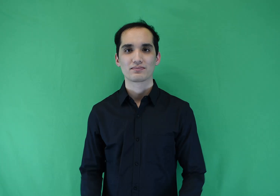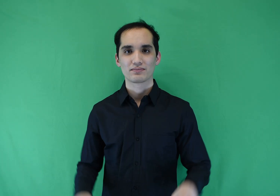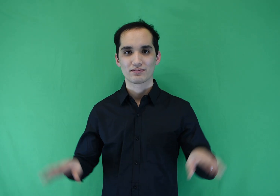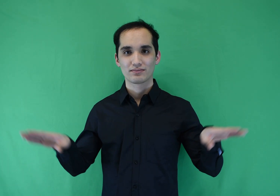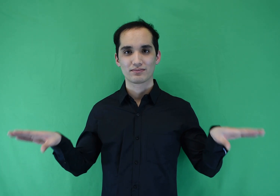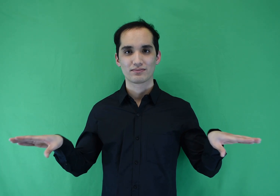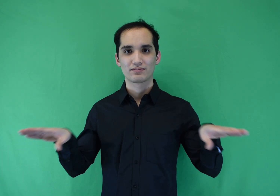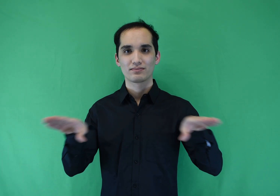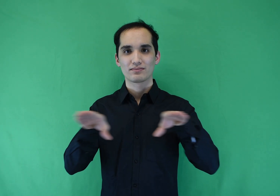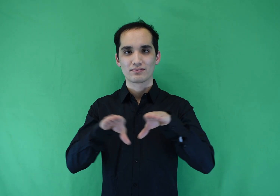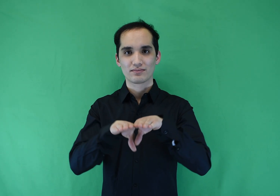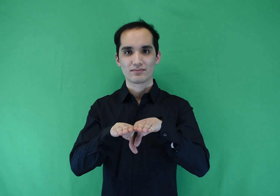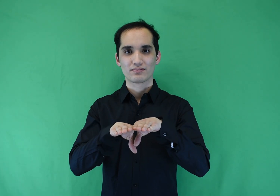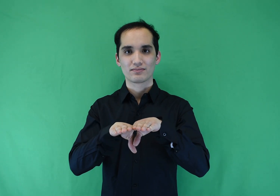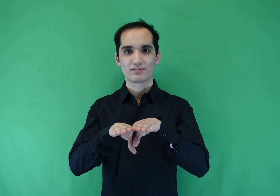cómo